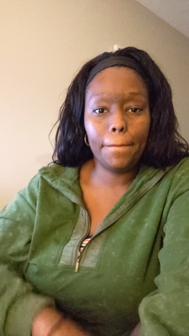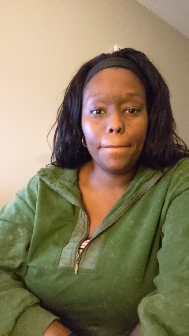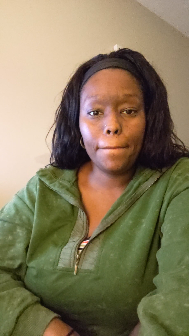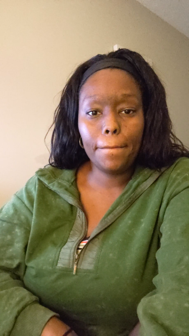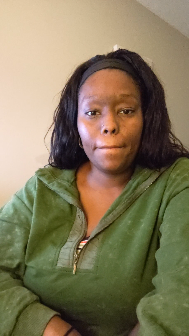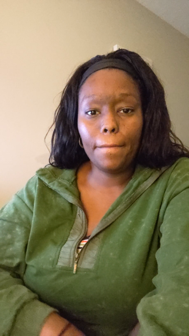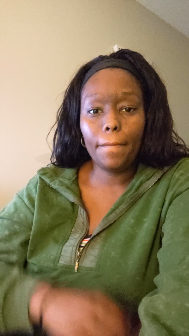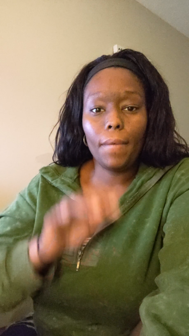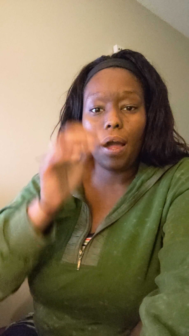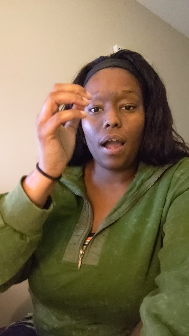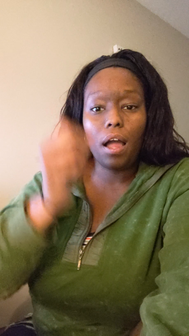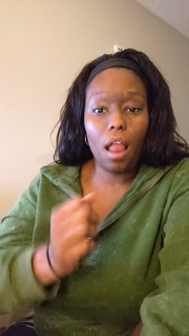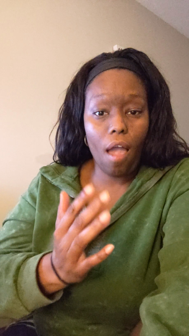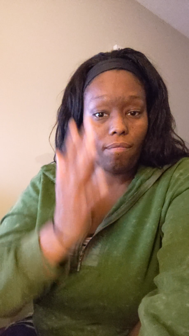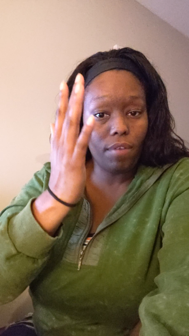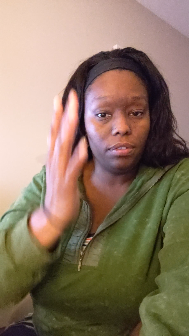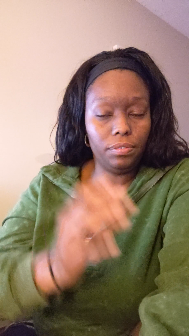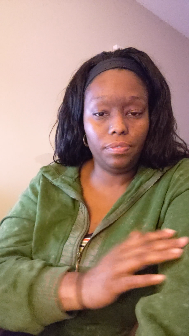gloves